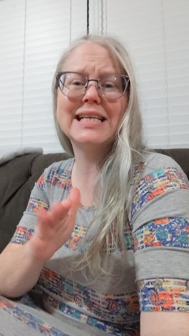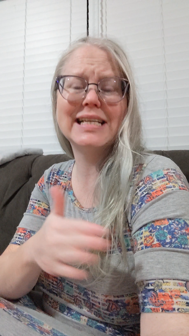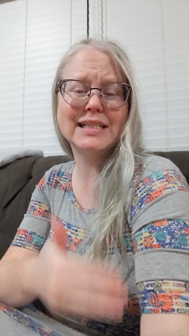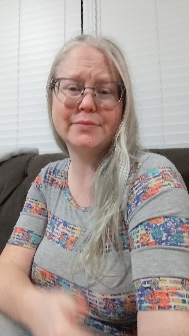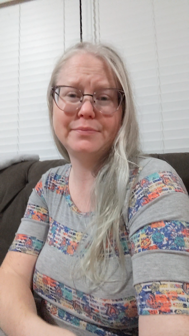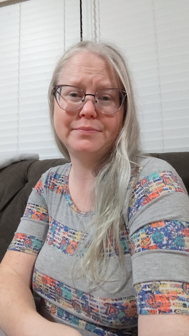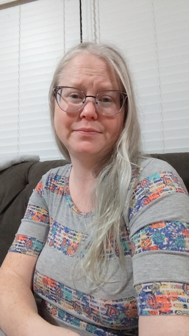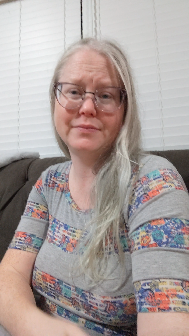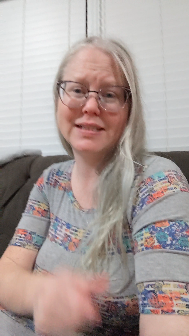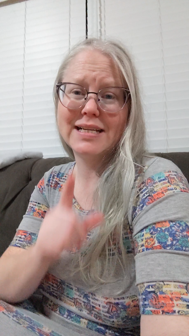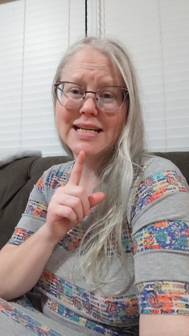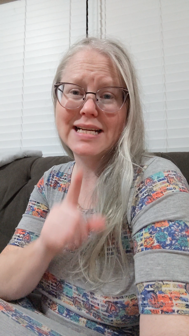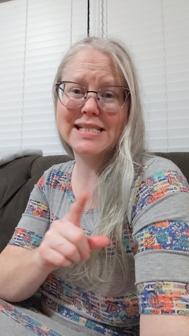is